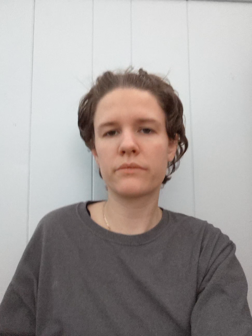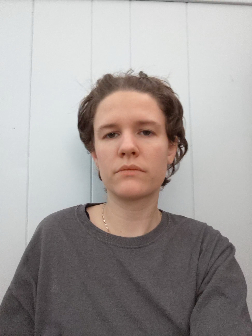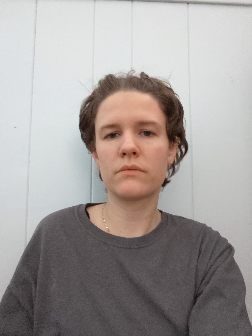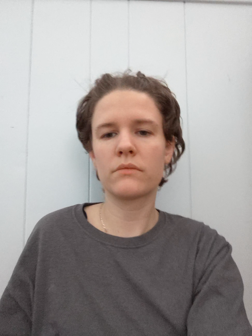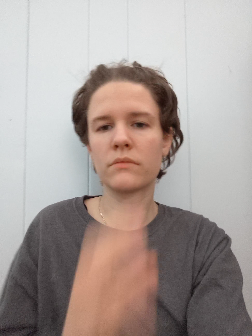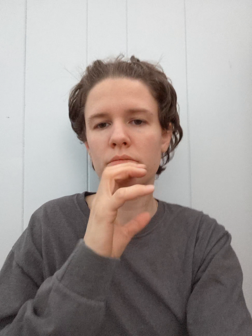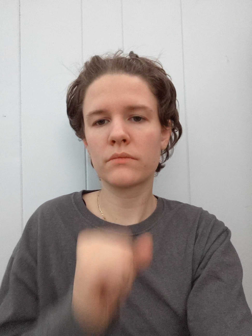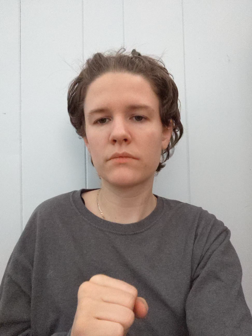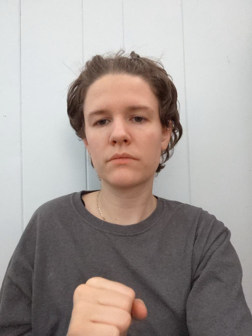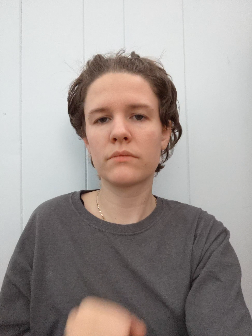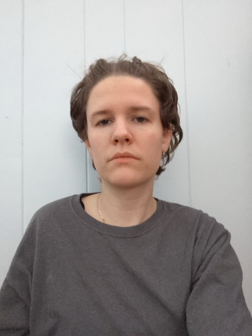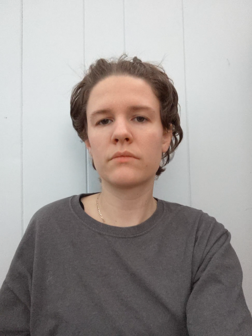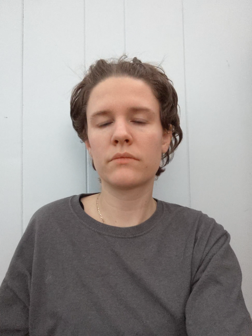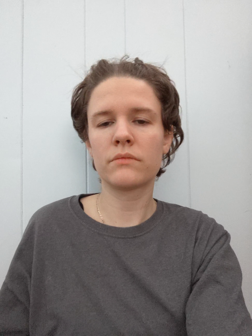old